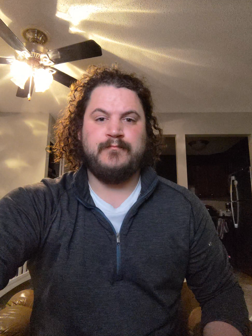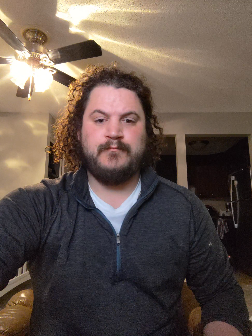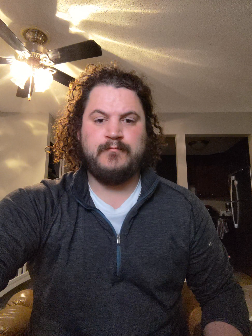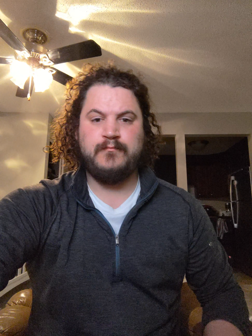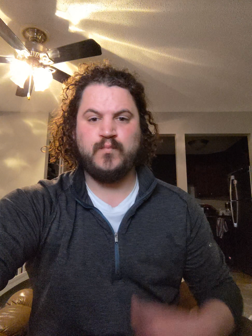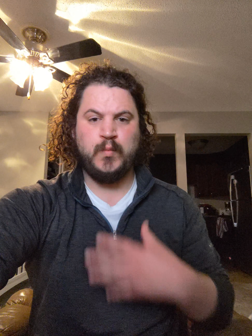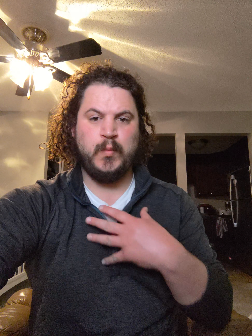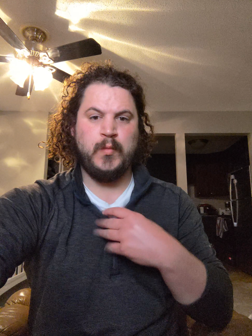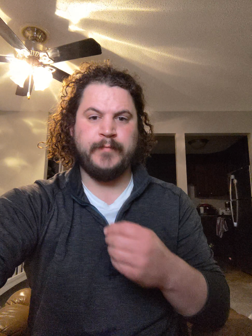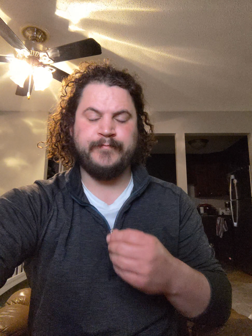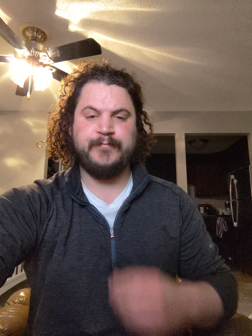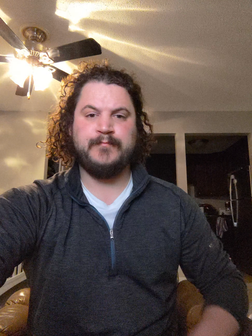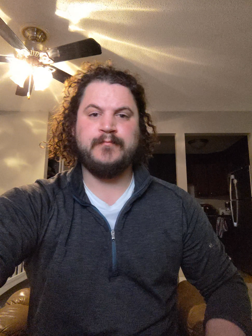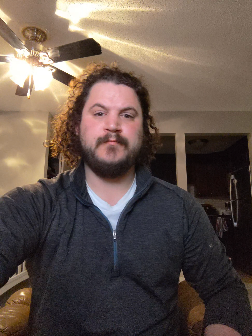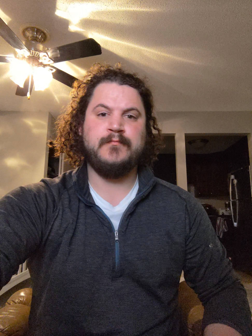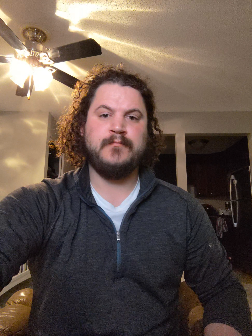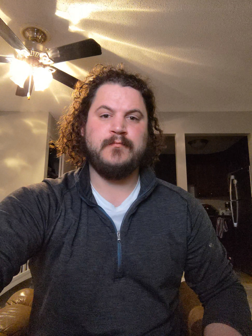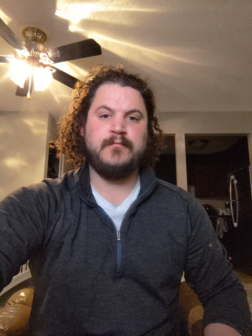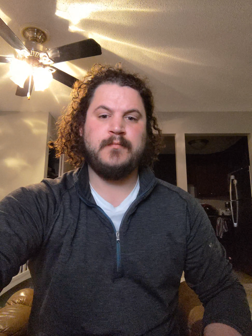white